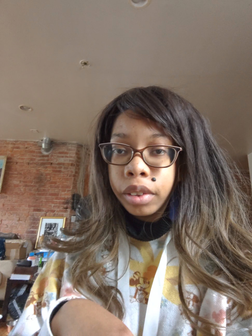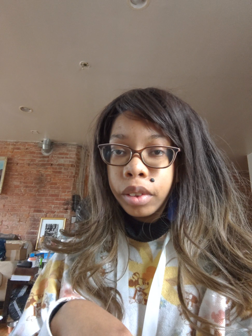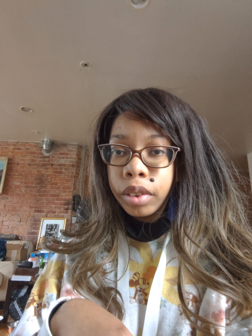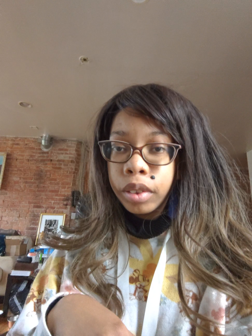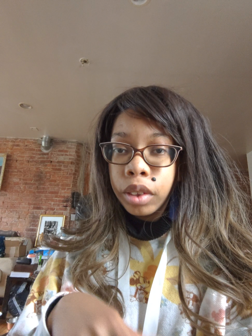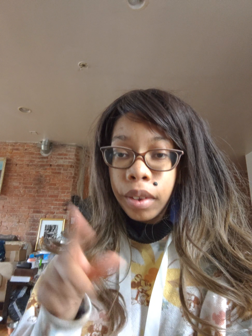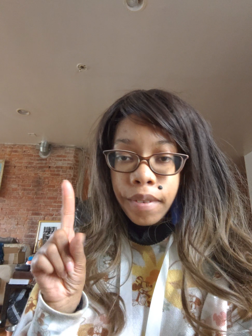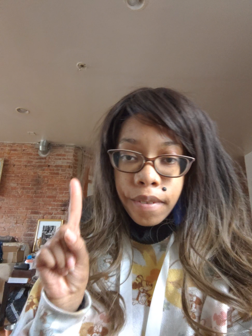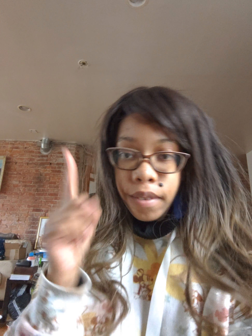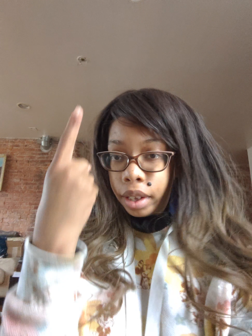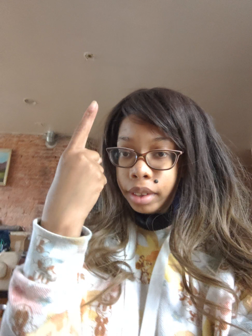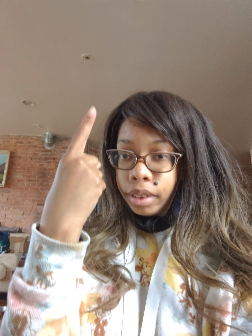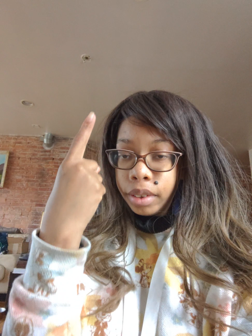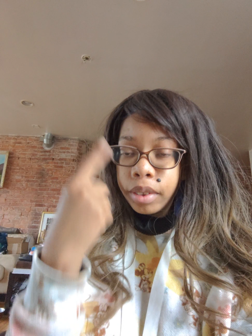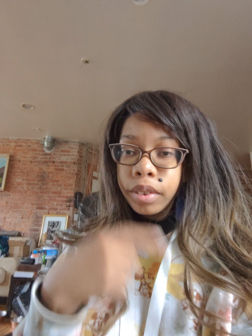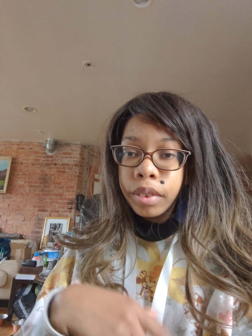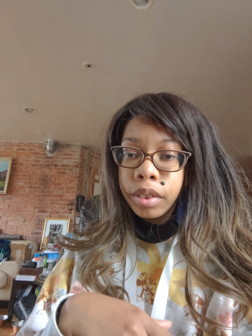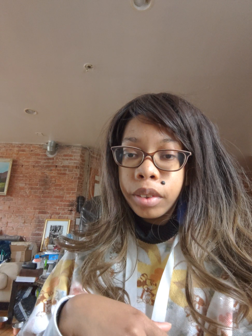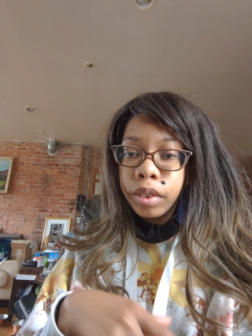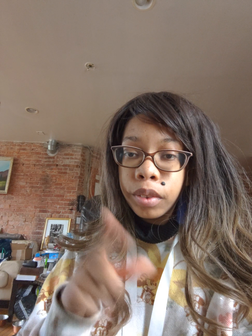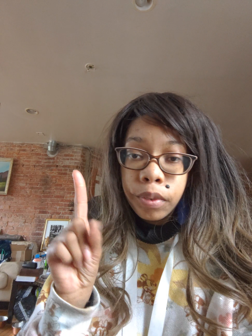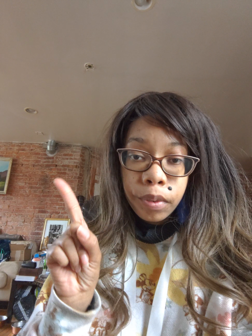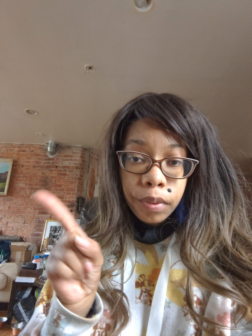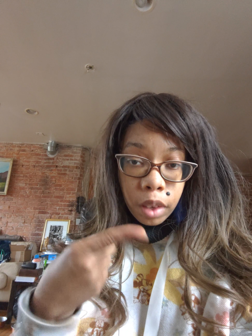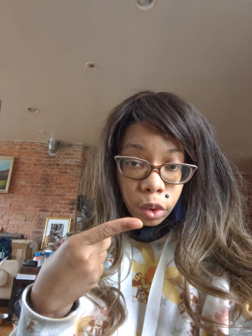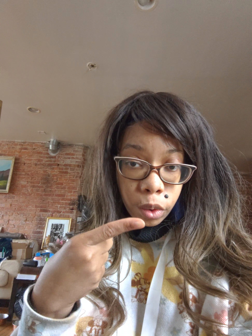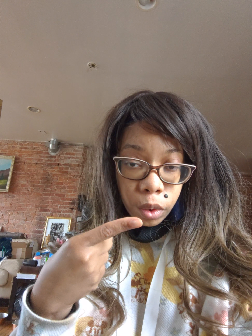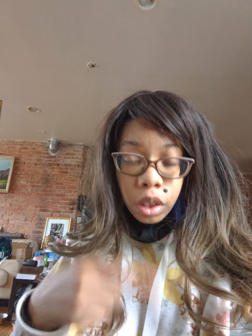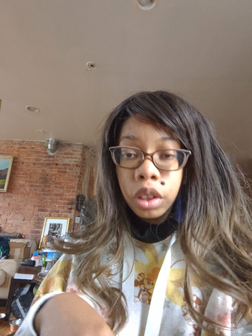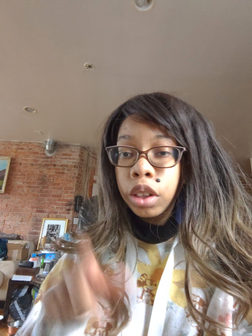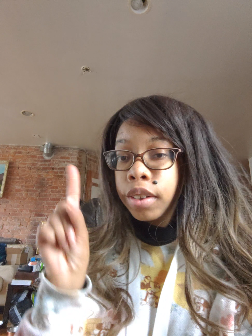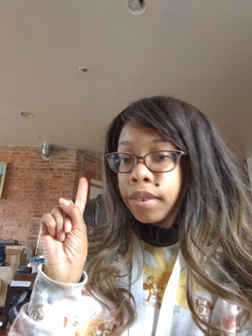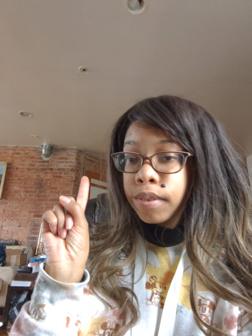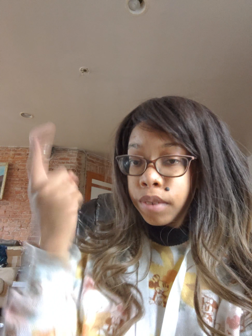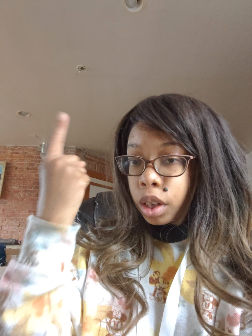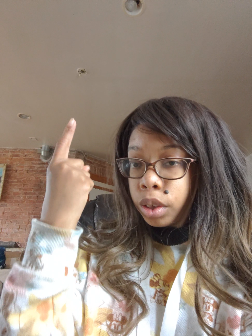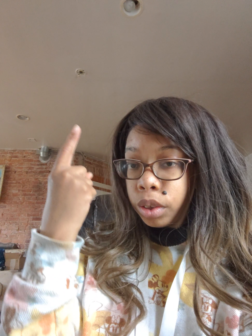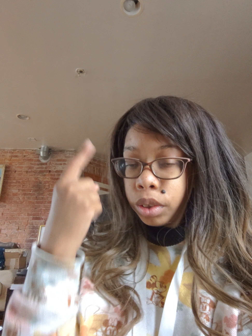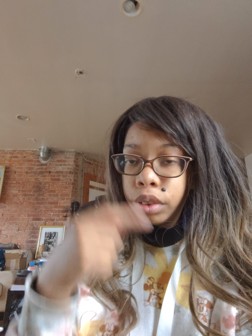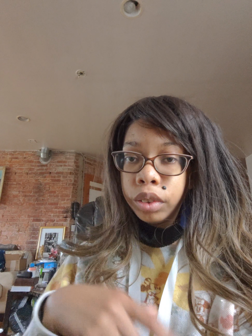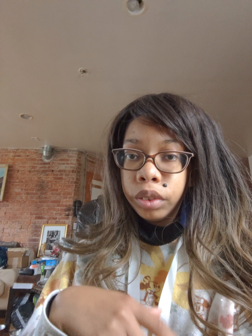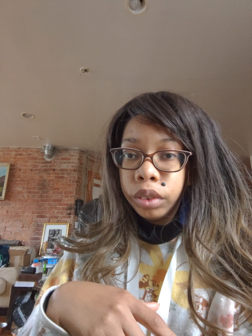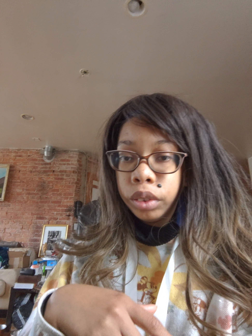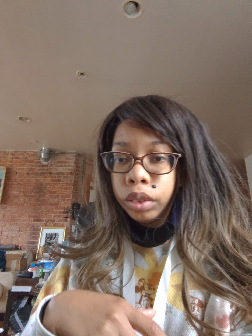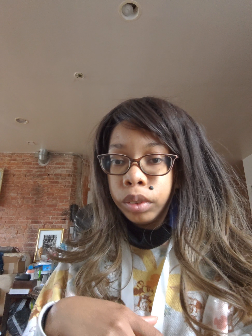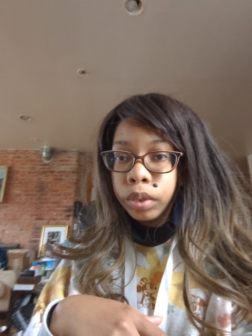first